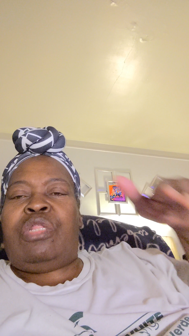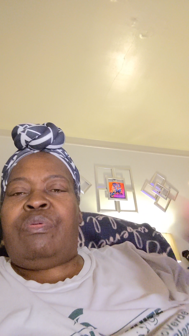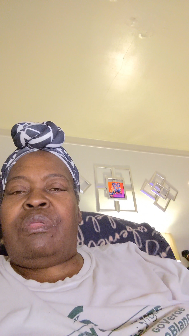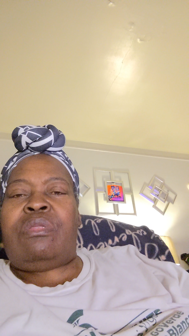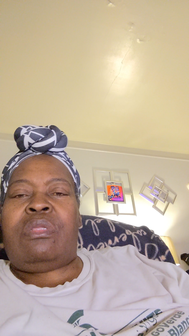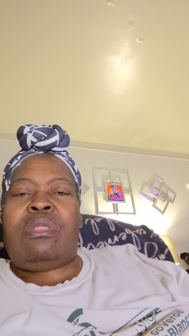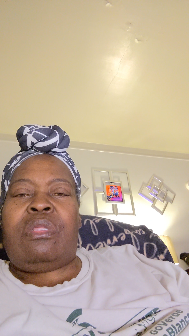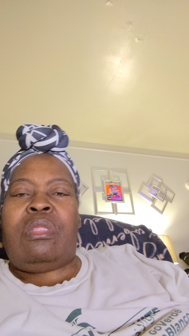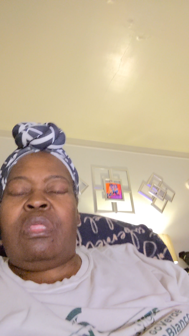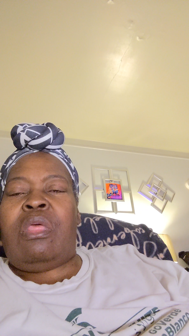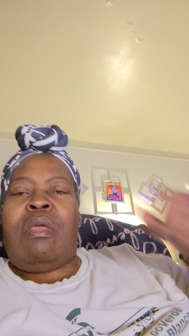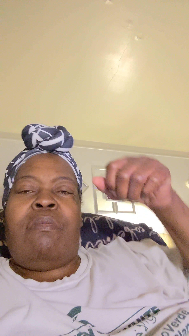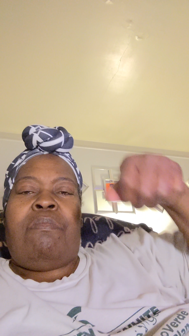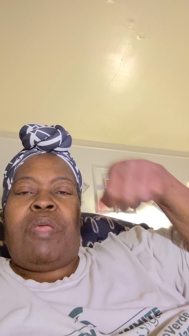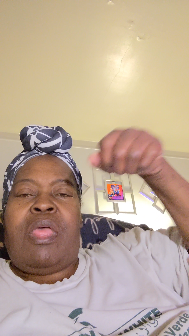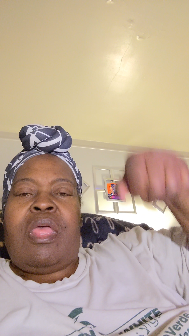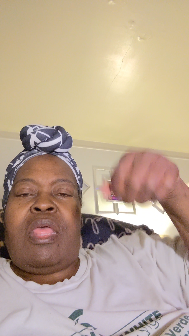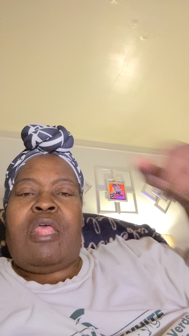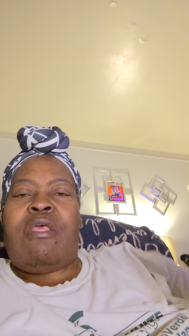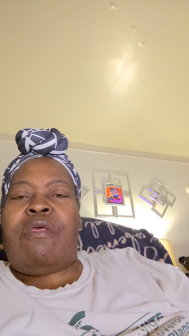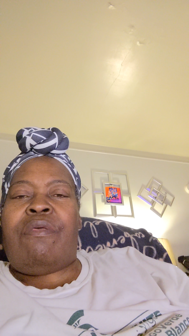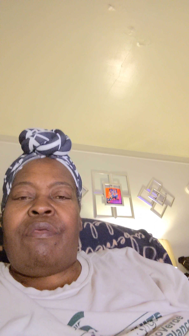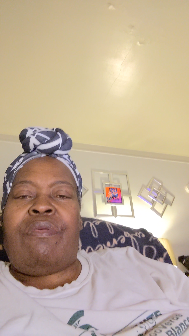bicycle